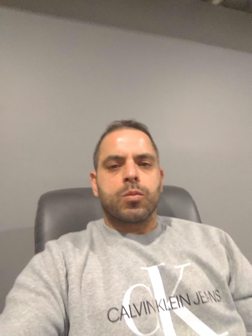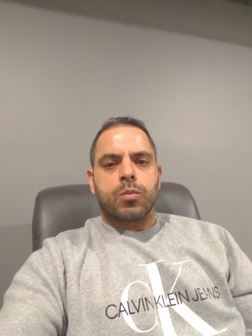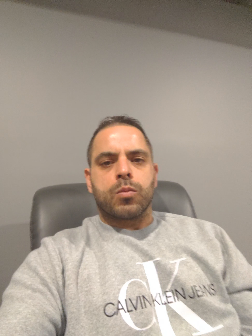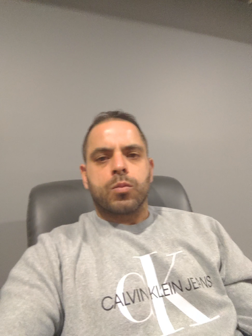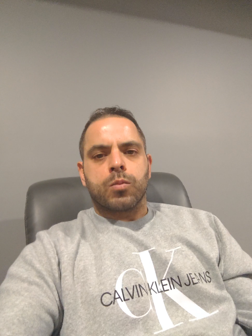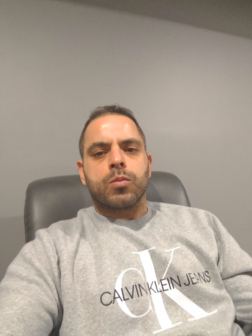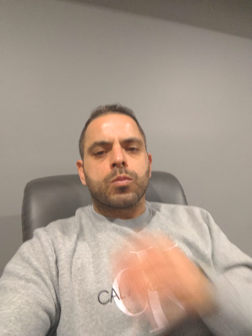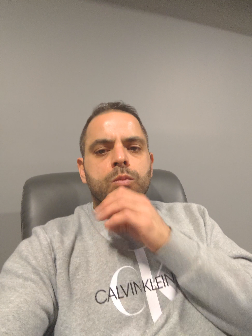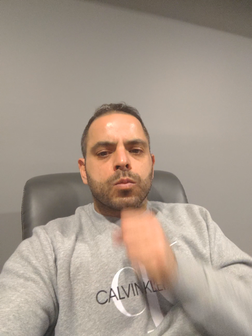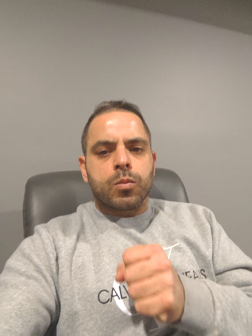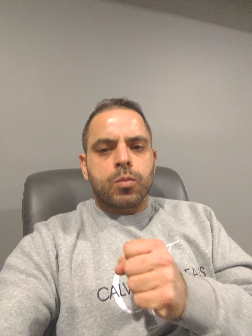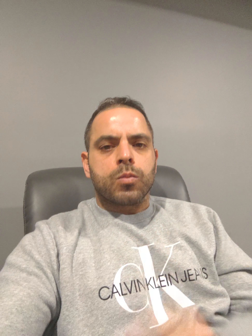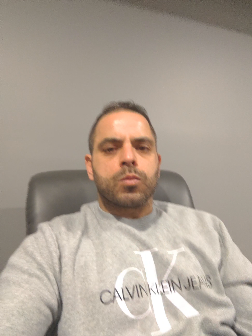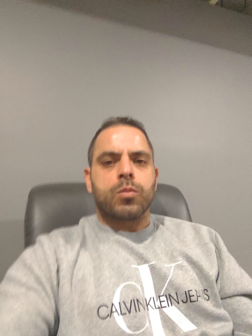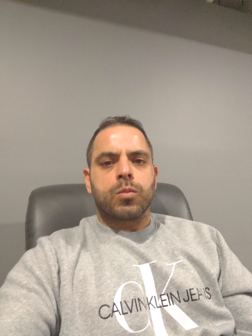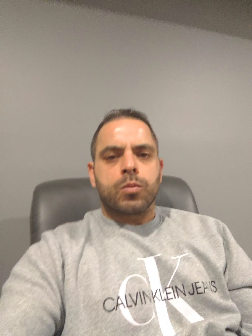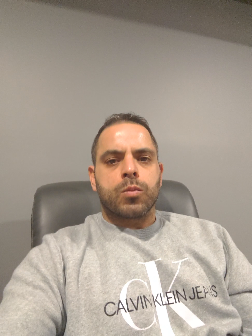old